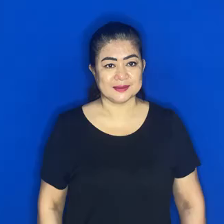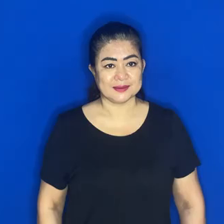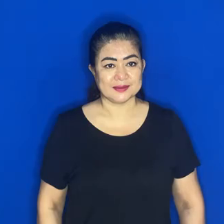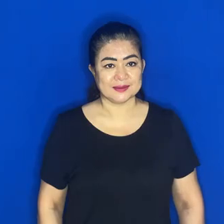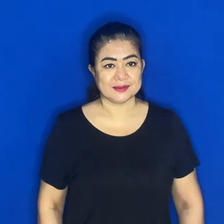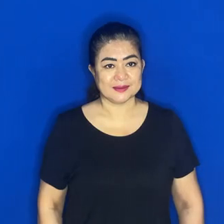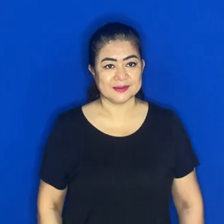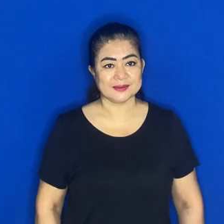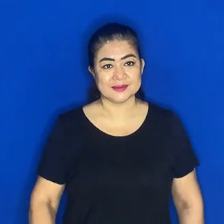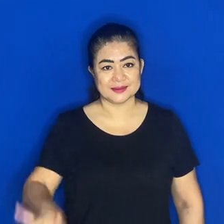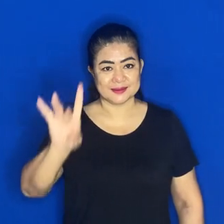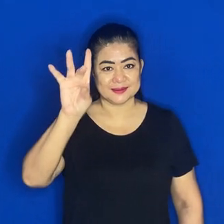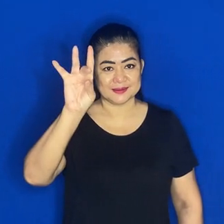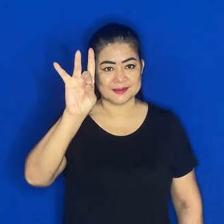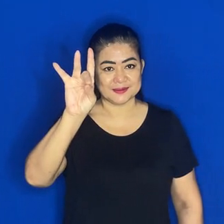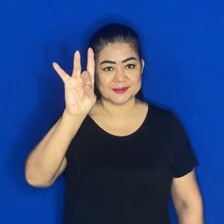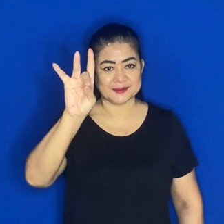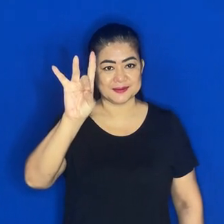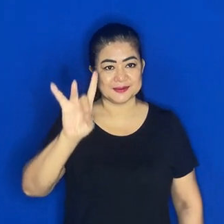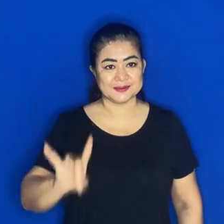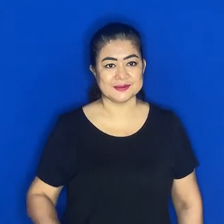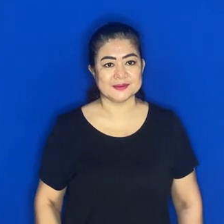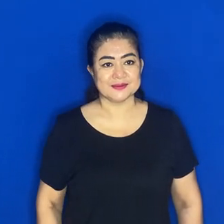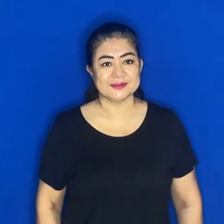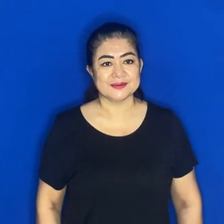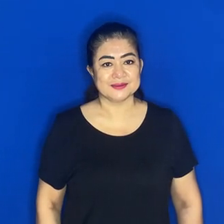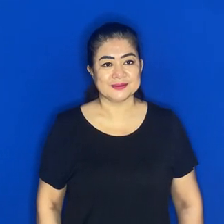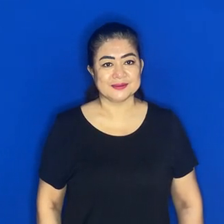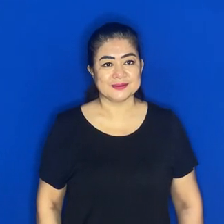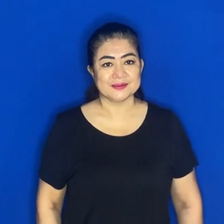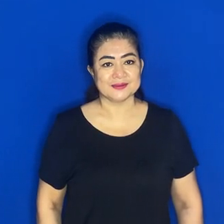eight